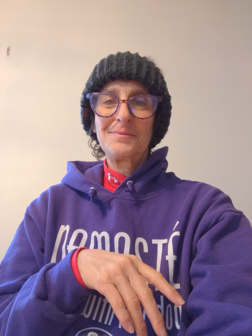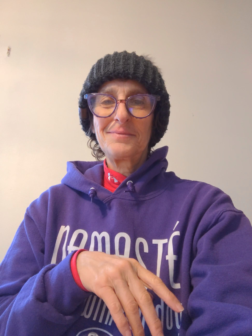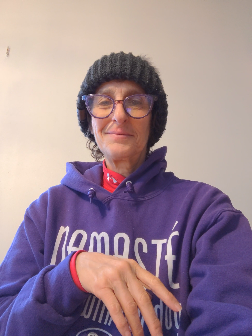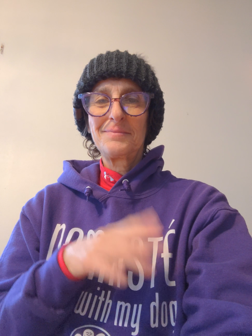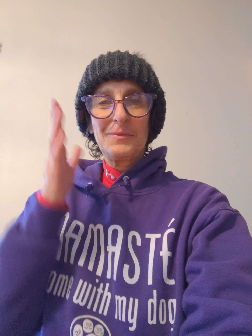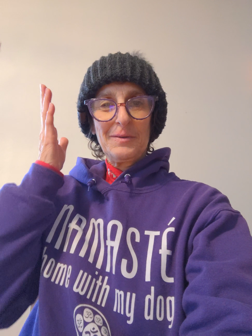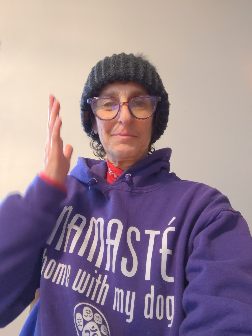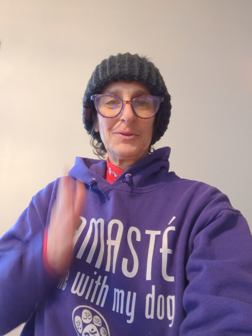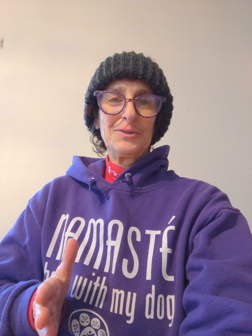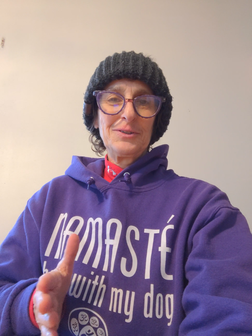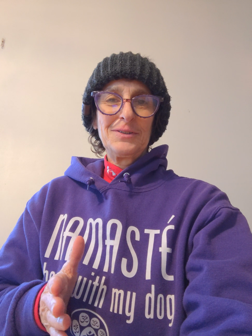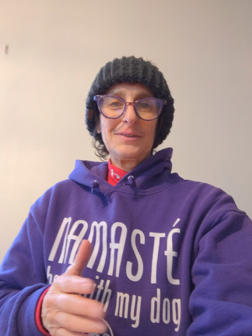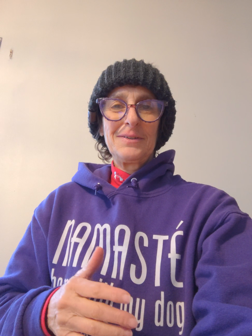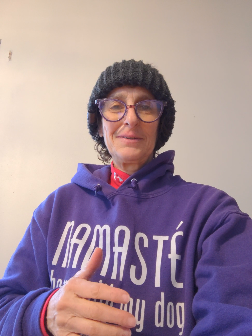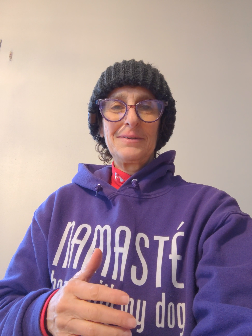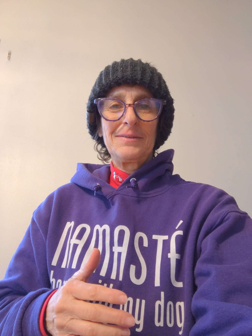person